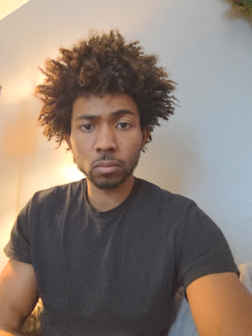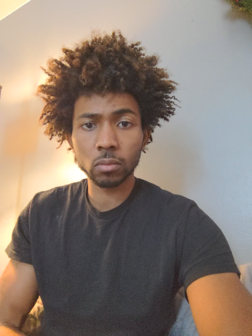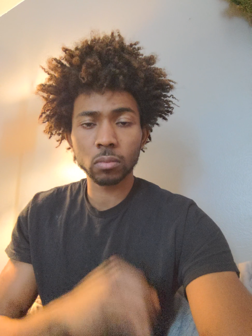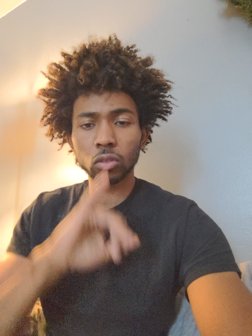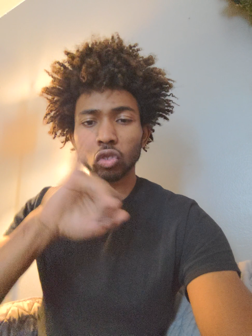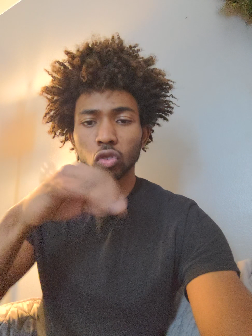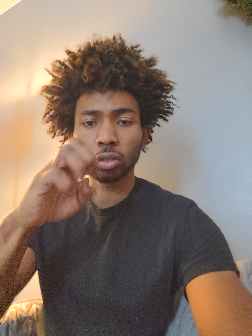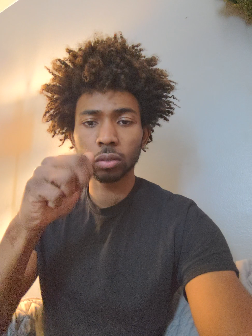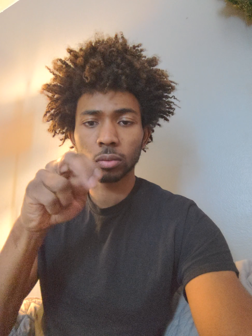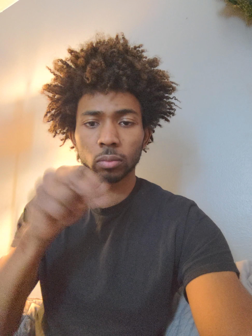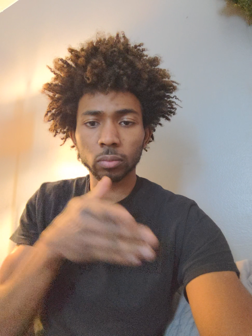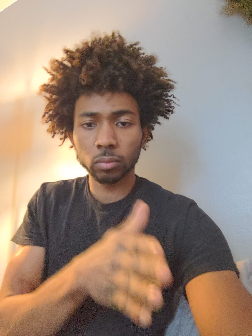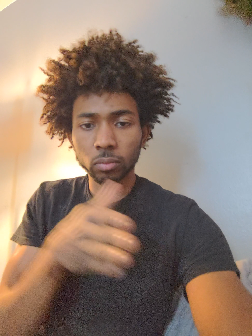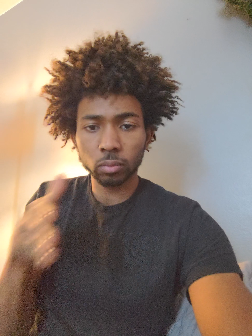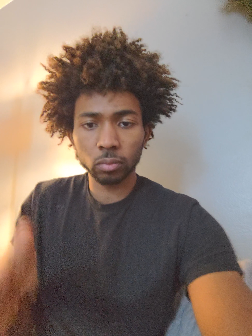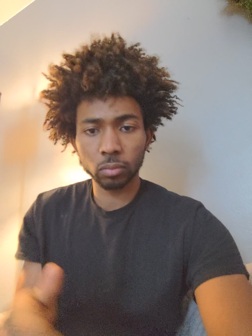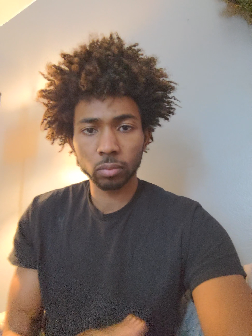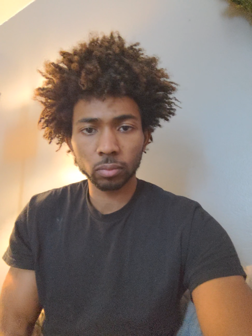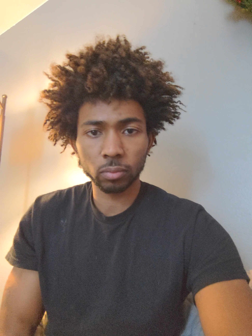jeans